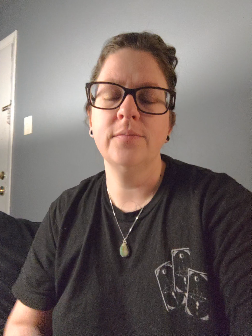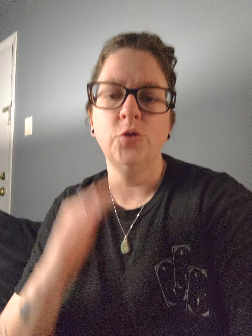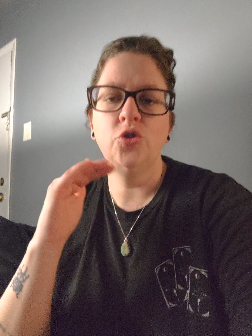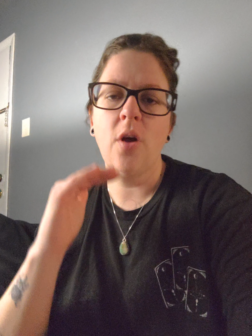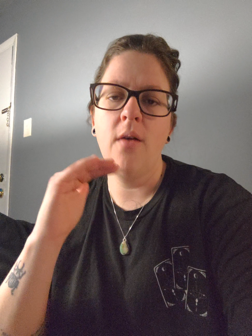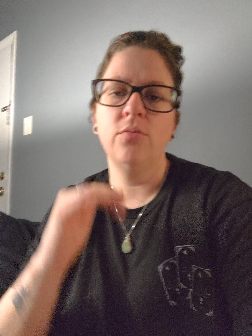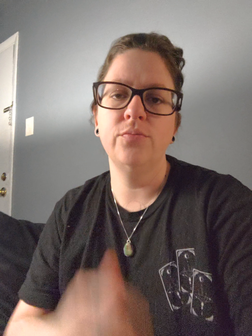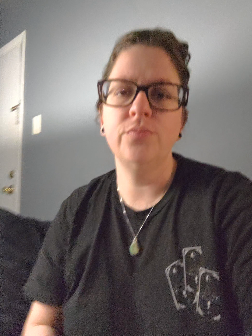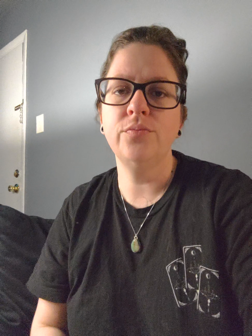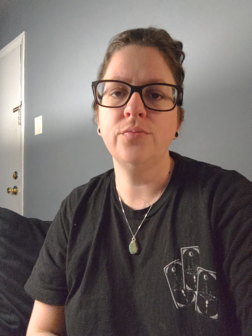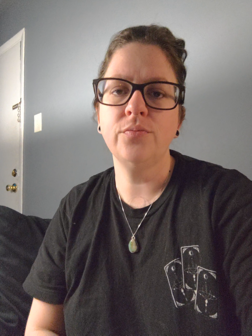child